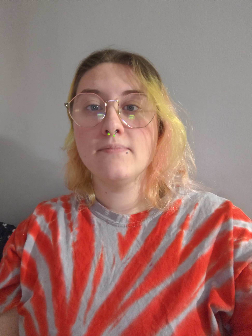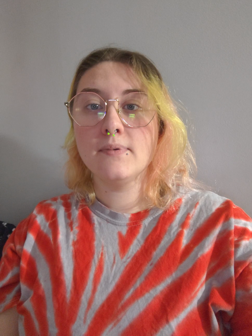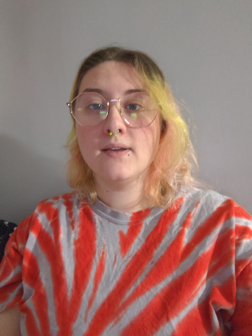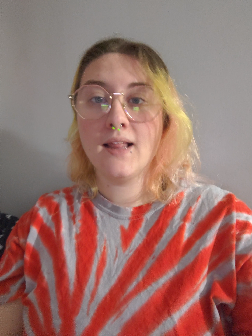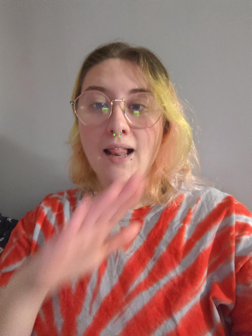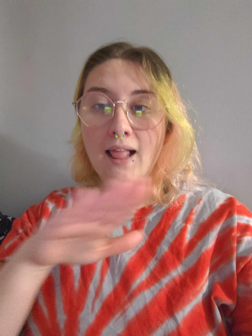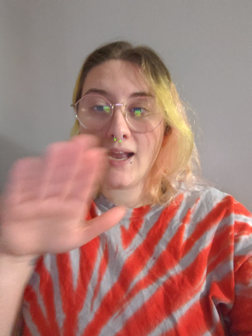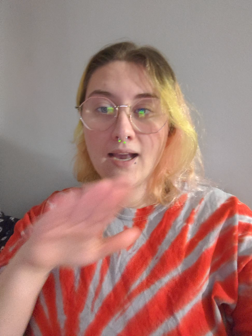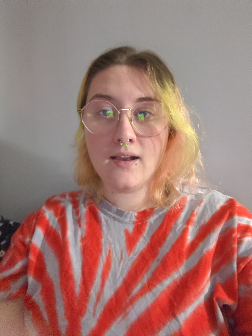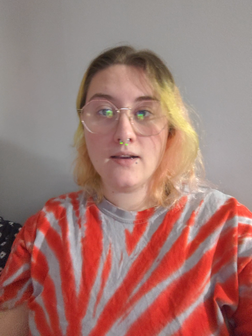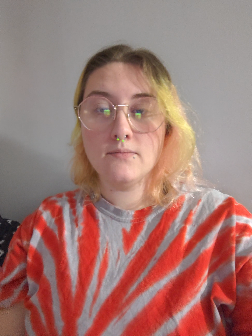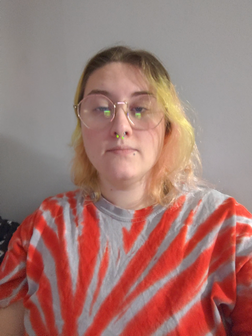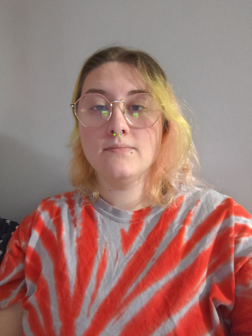clean